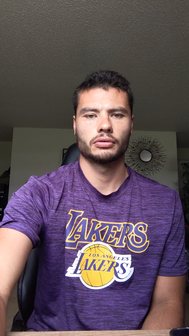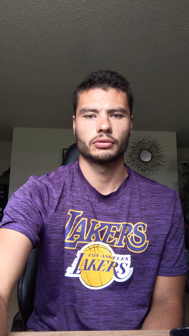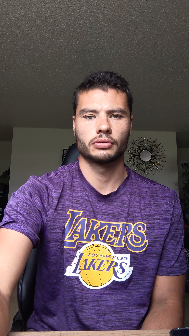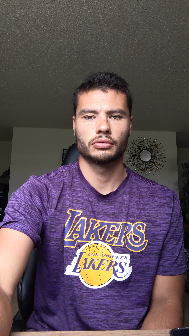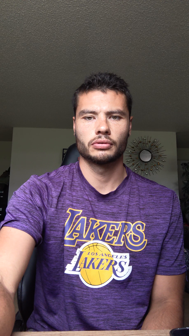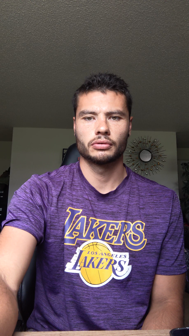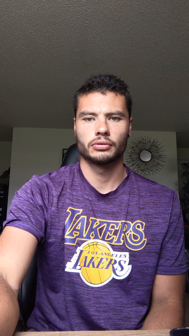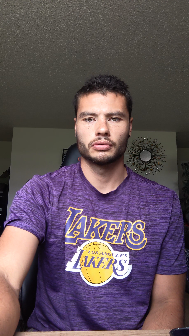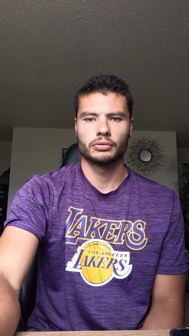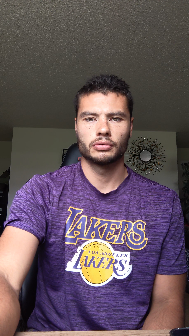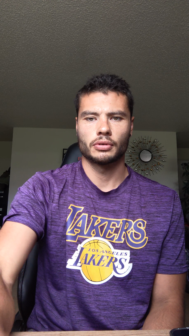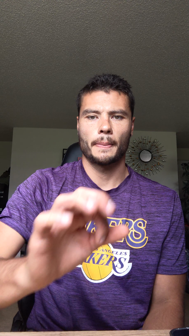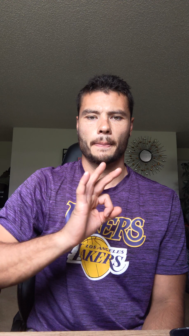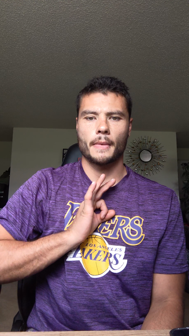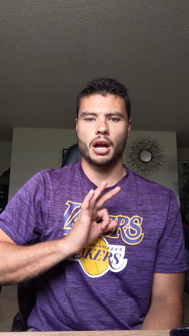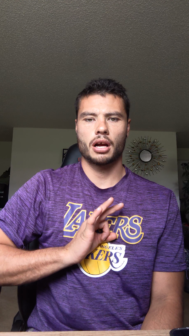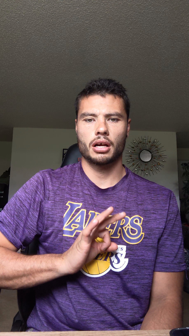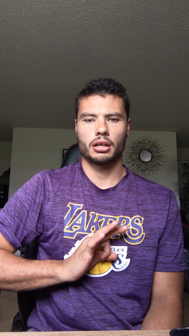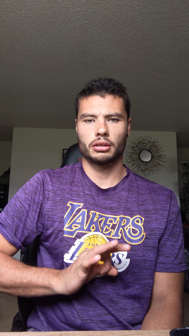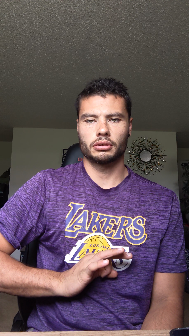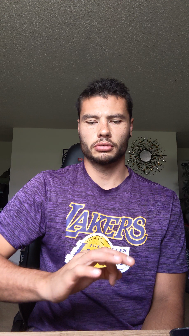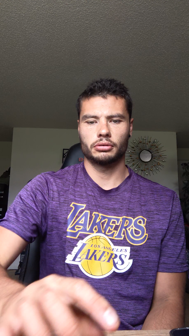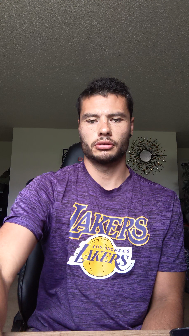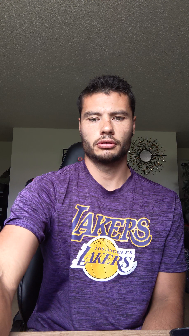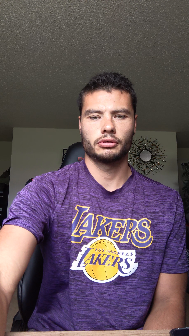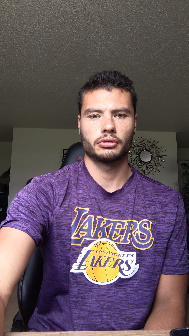button